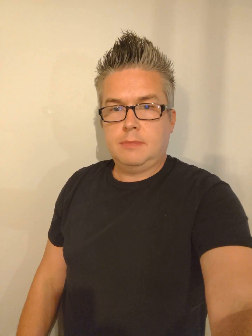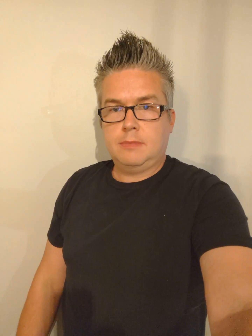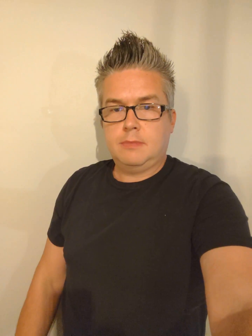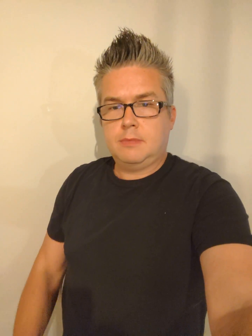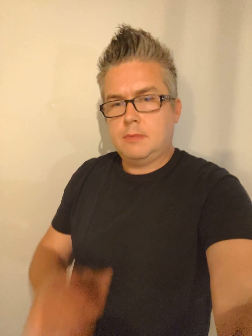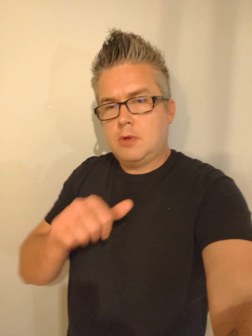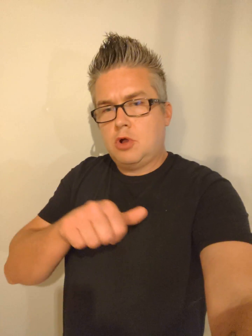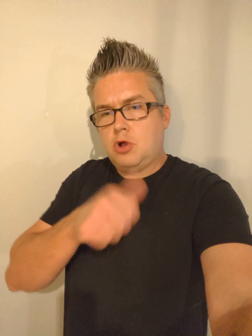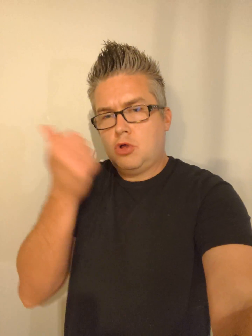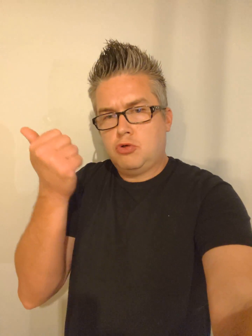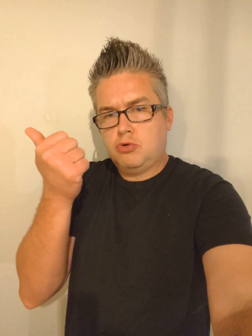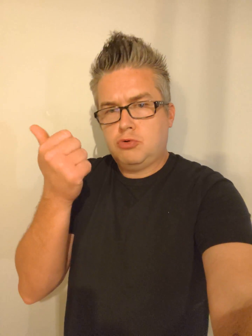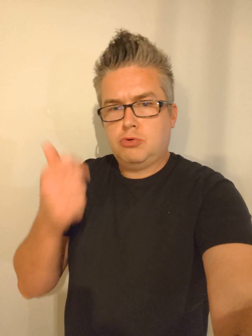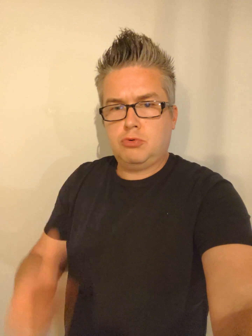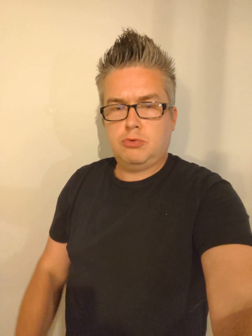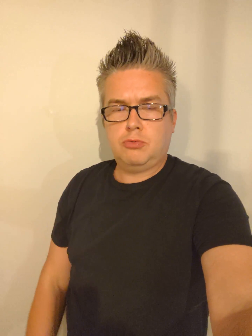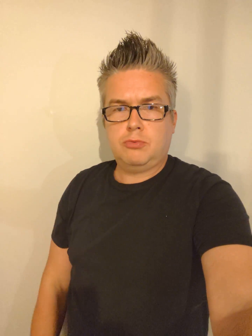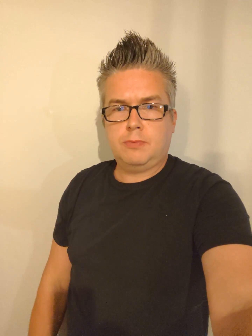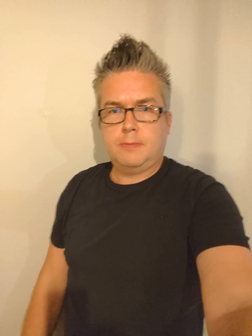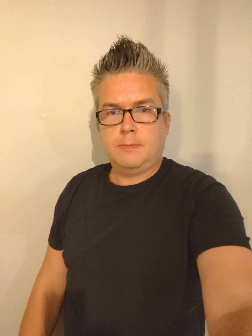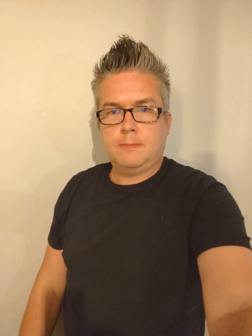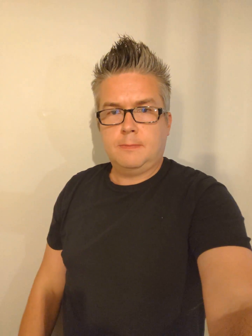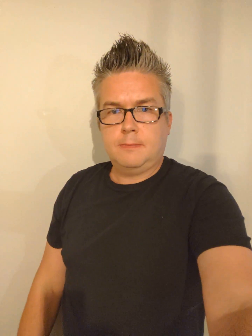other